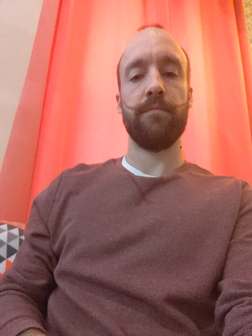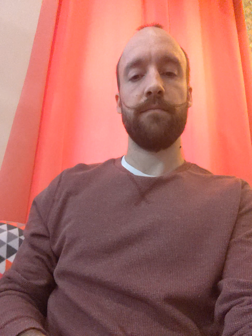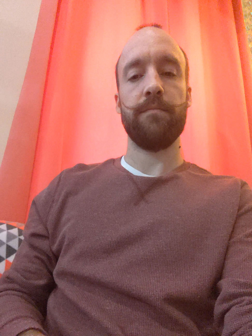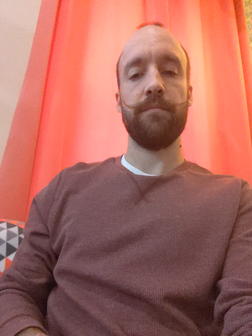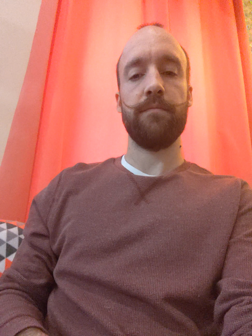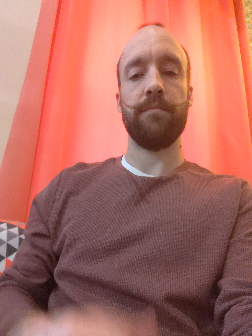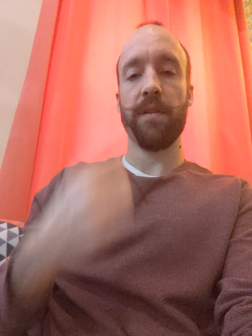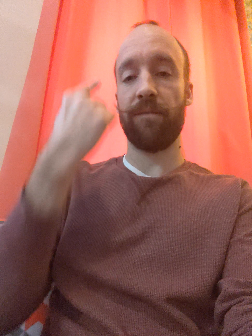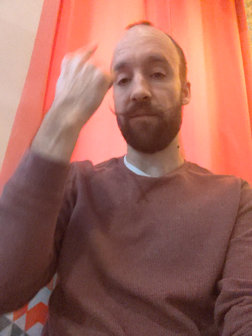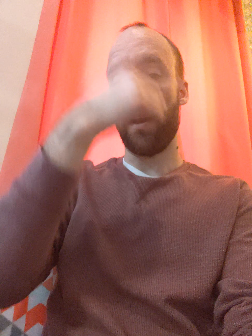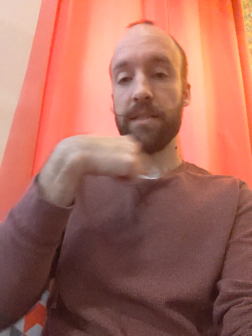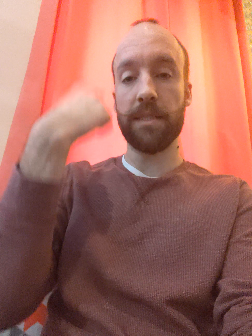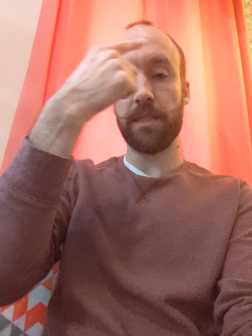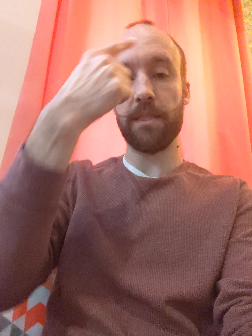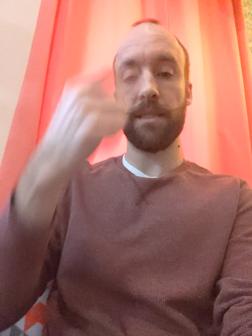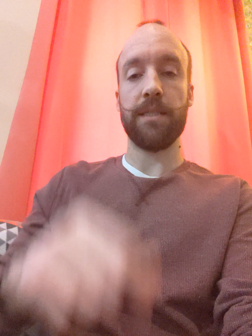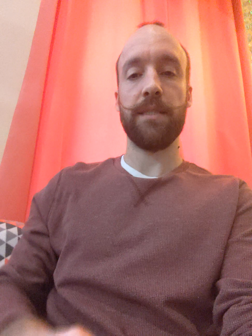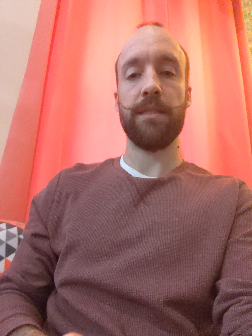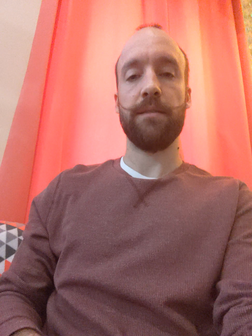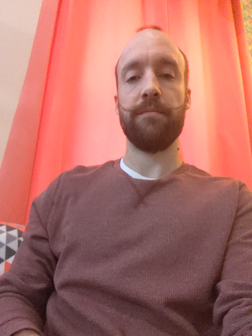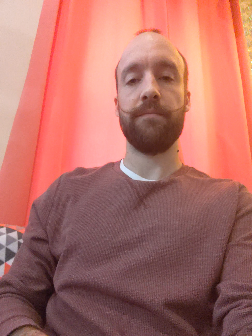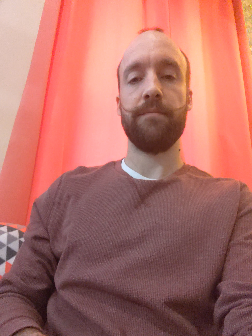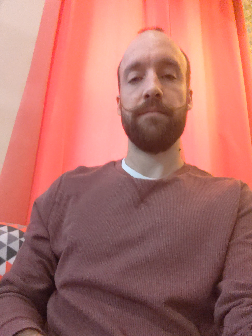face